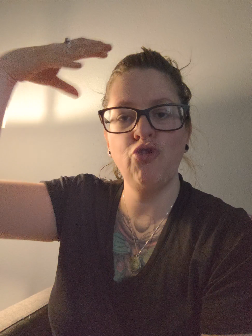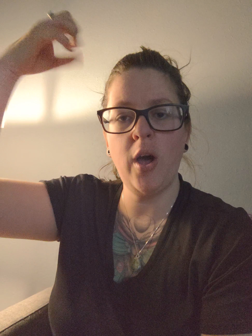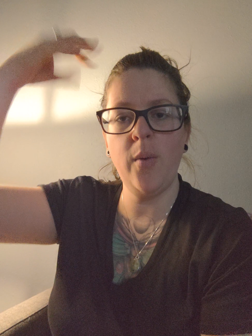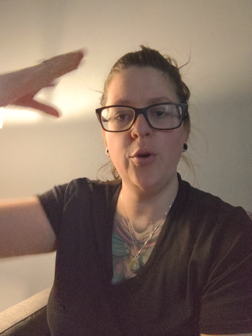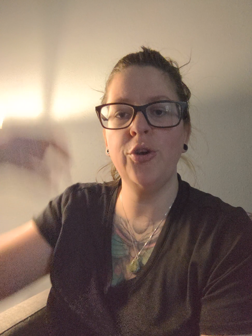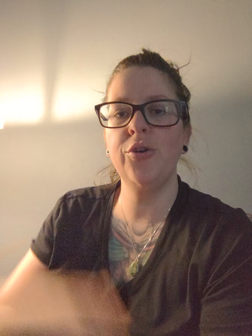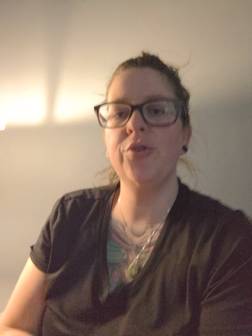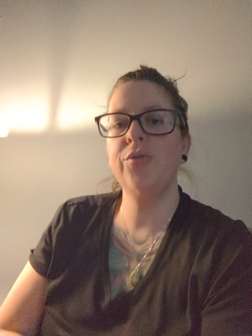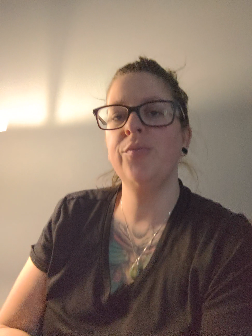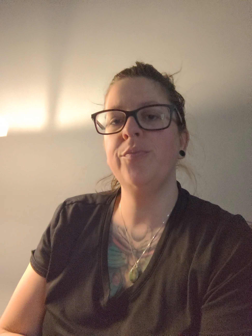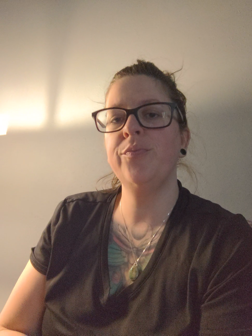shower